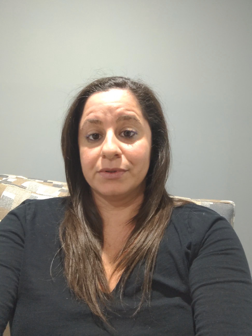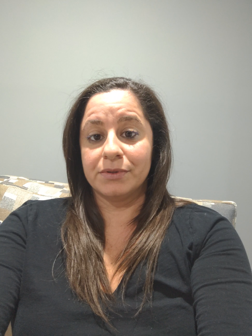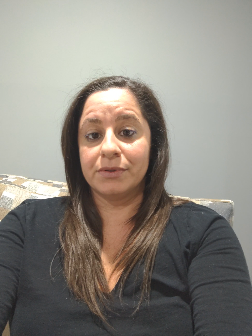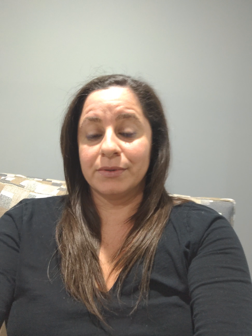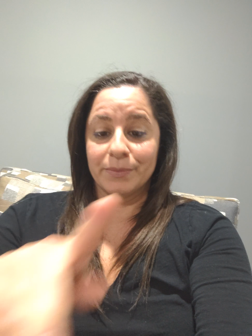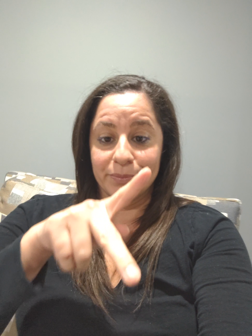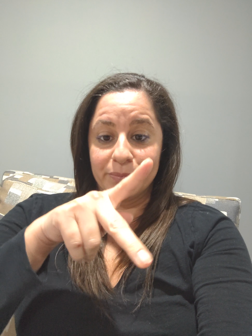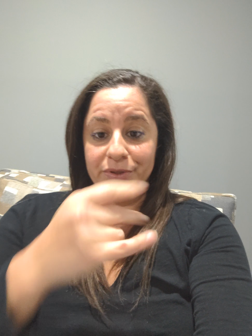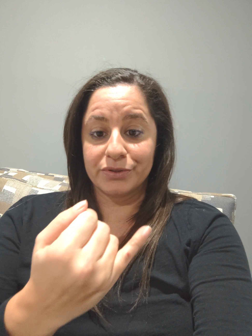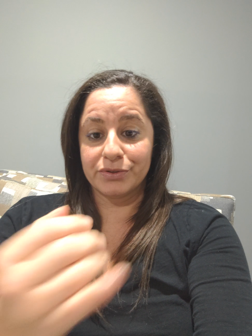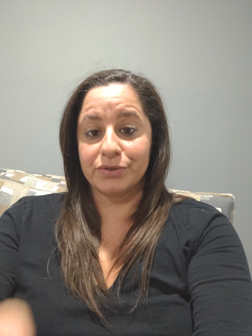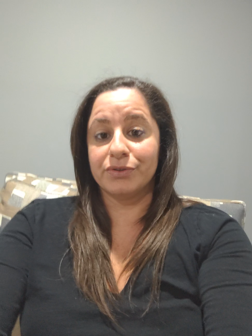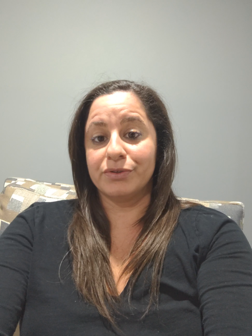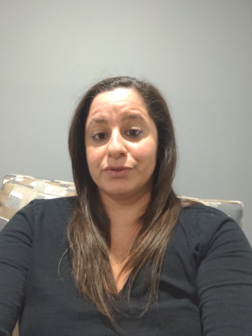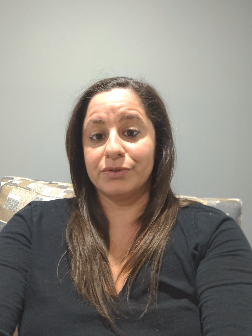pajamas